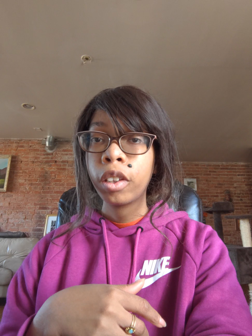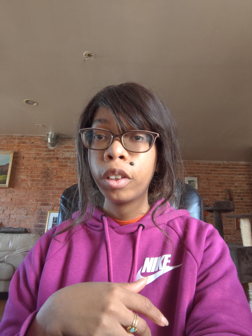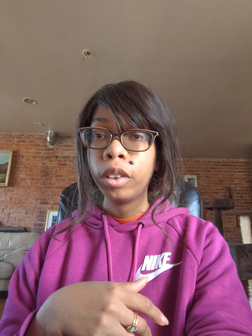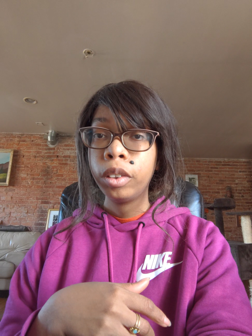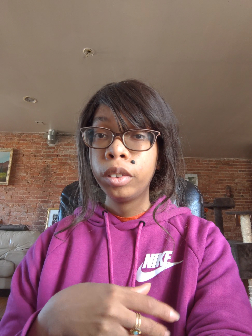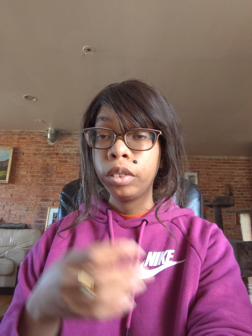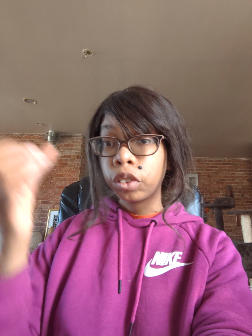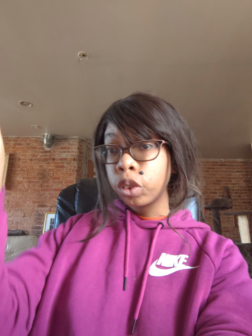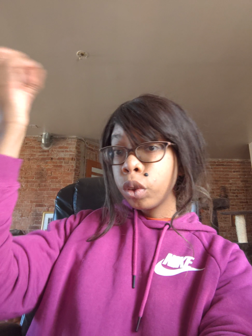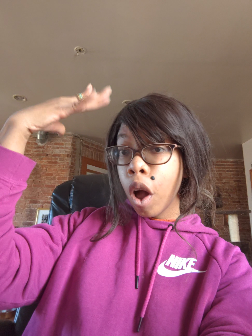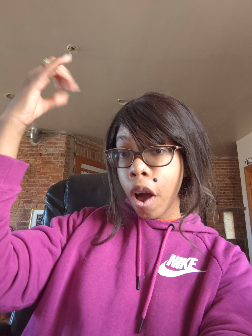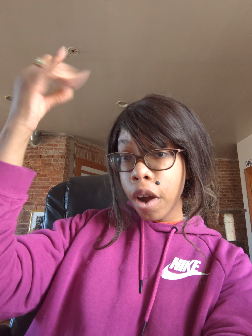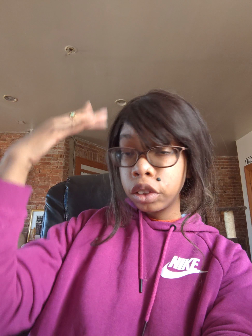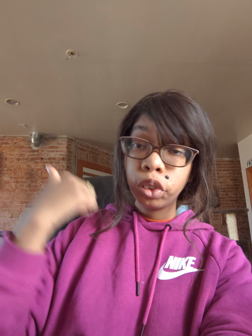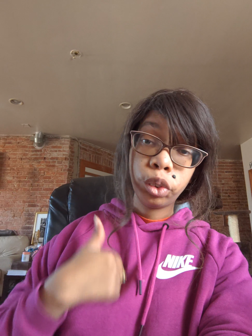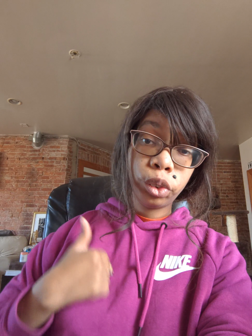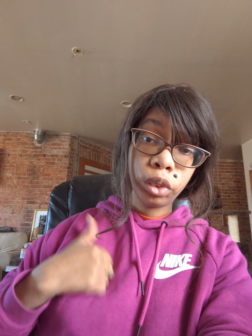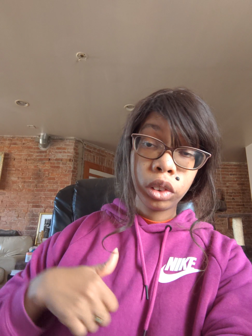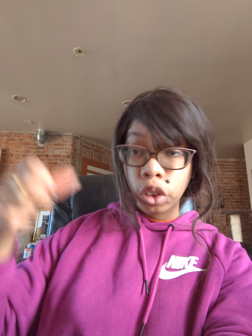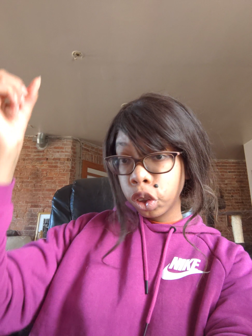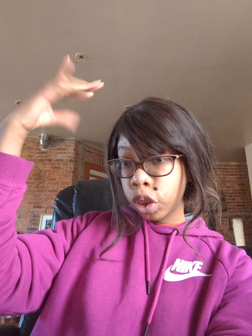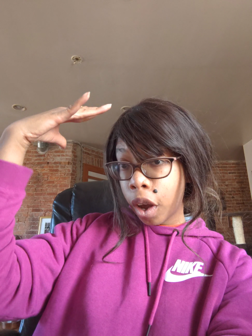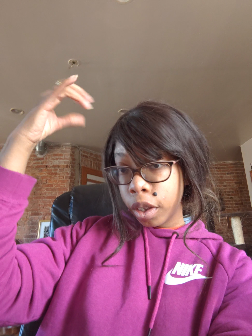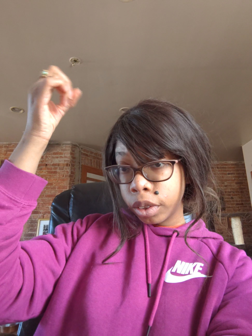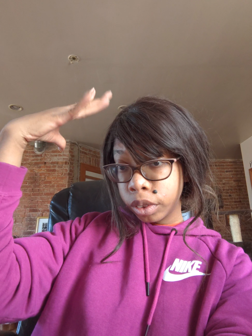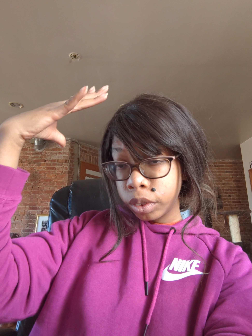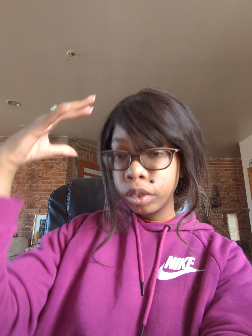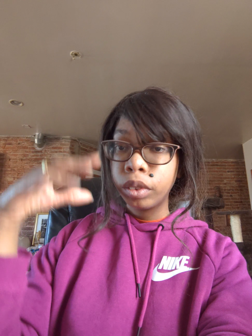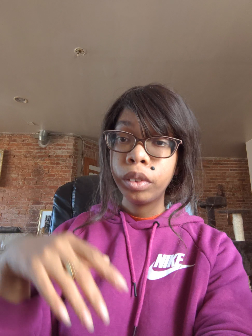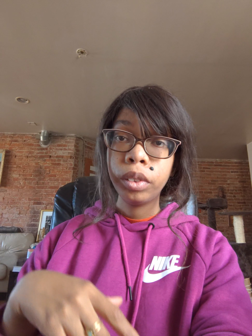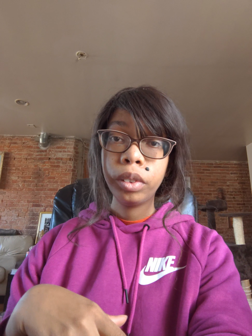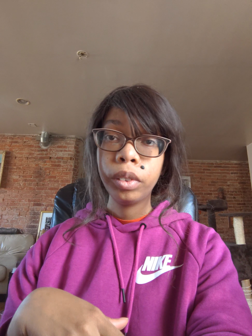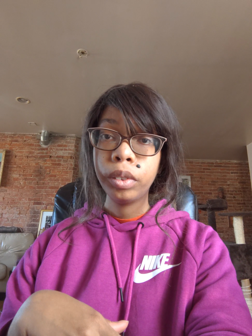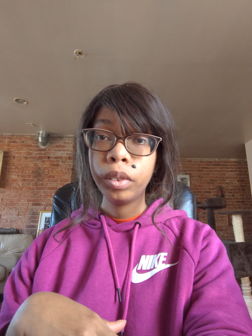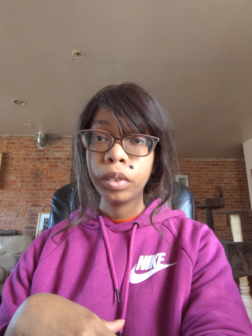shower